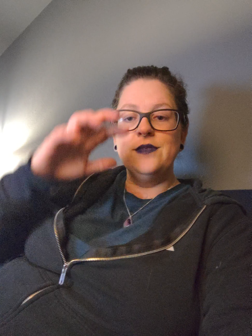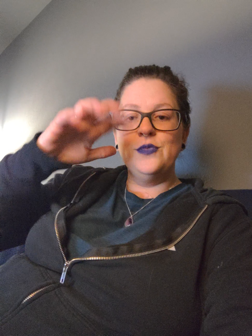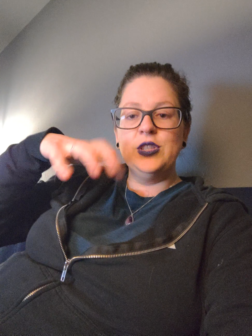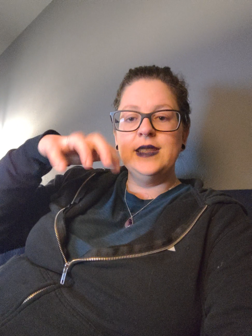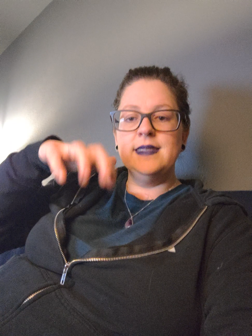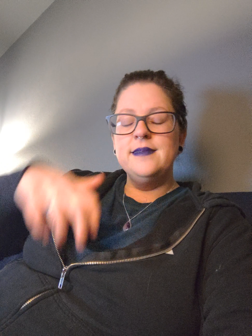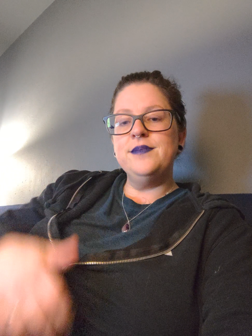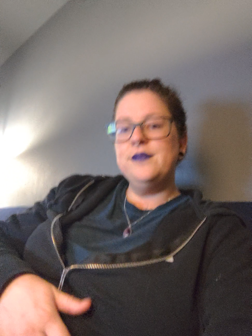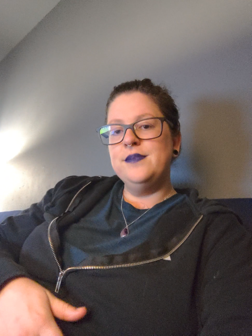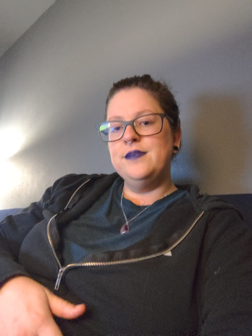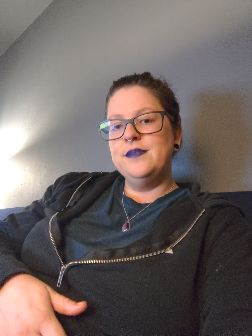rain